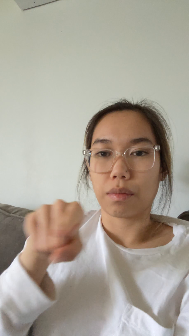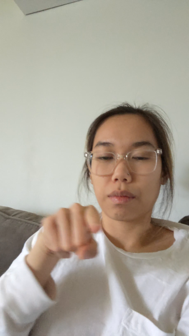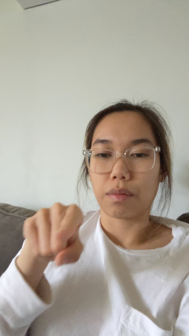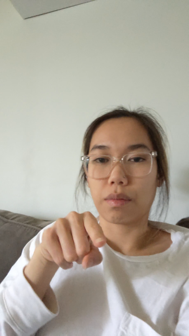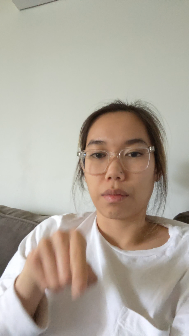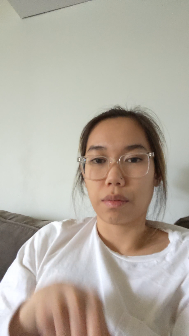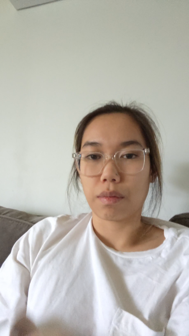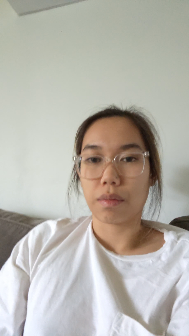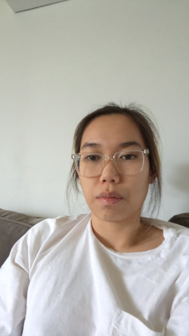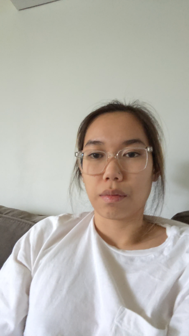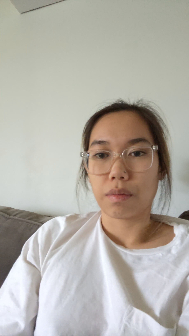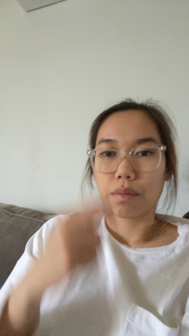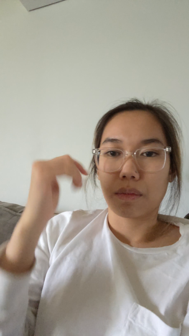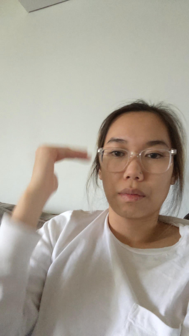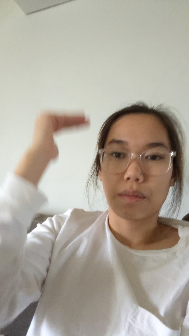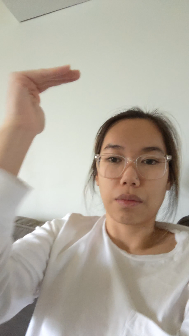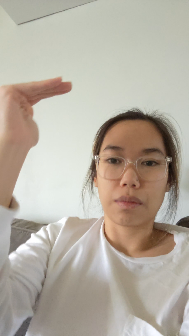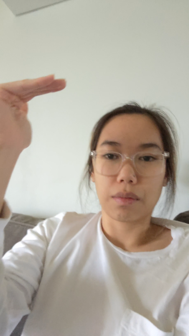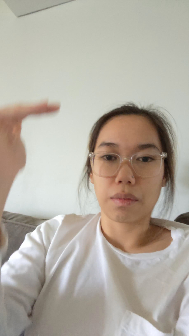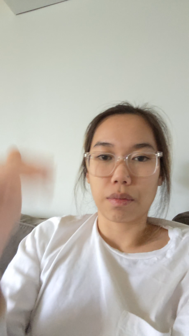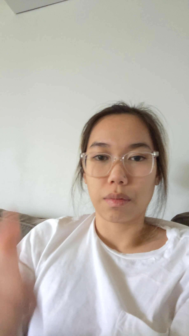big